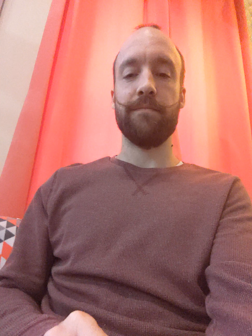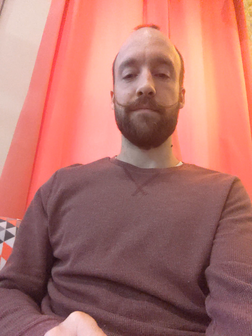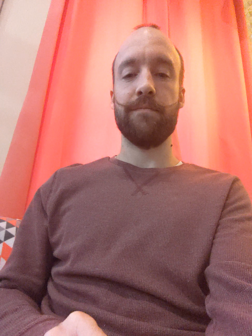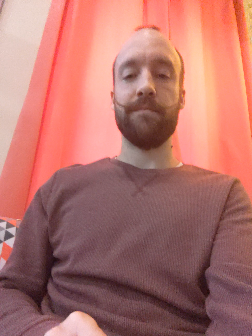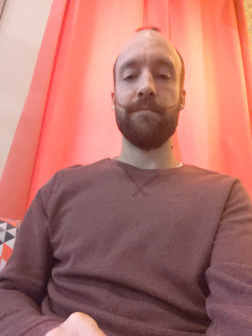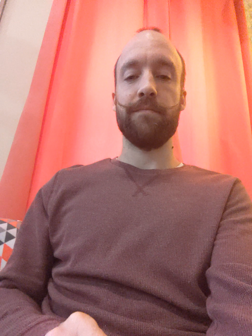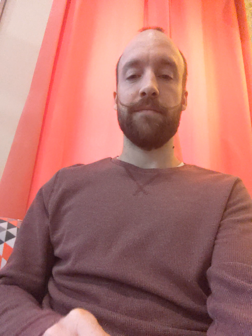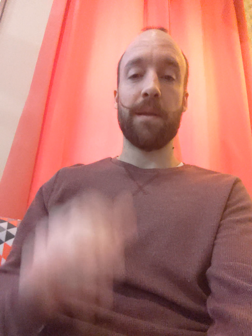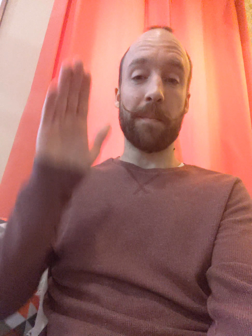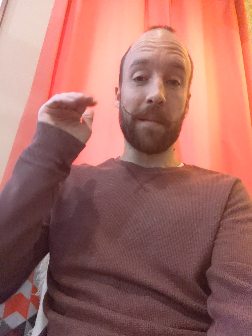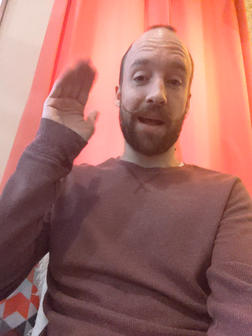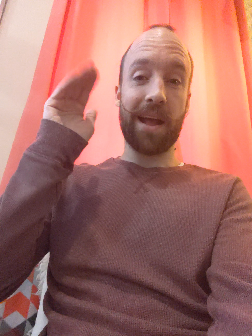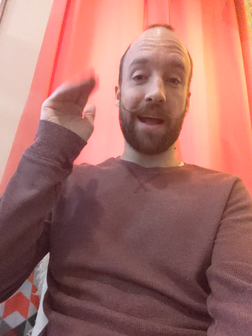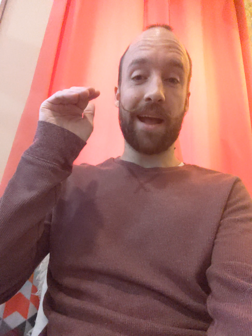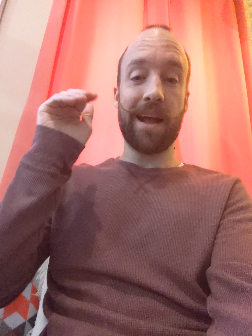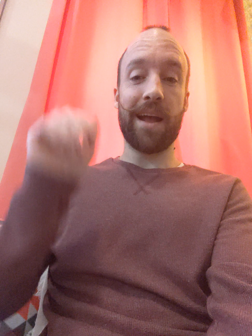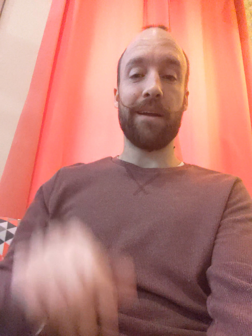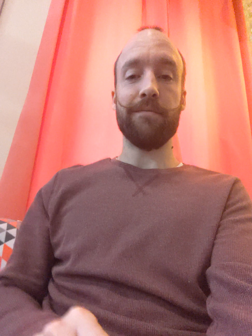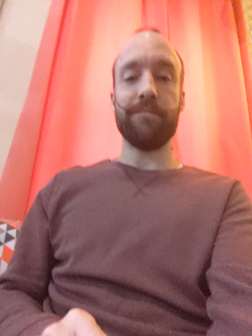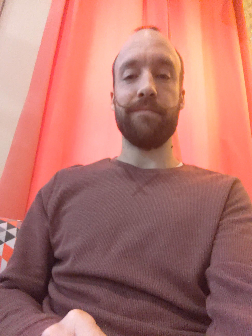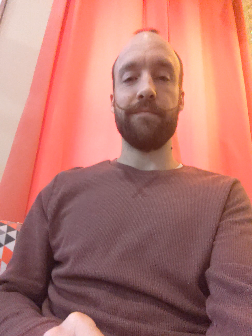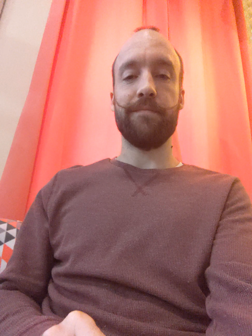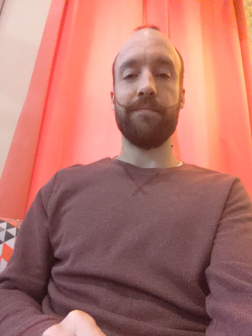bye